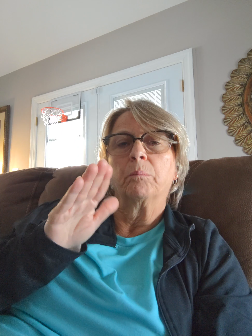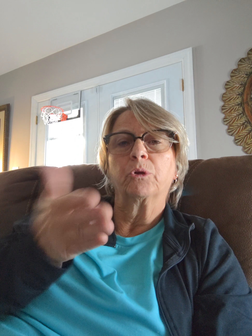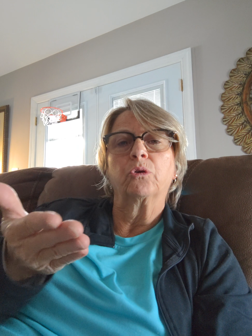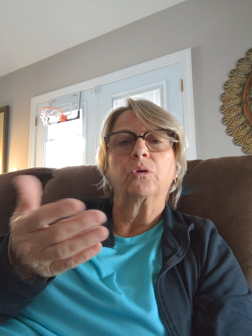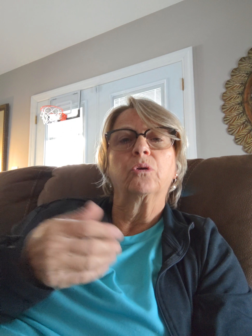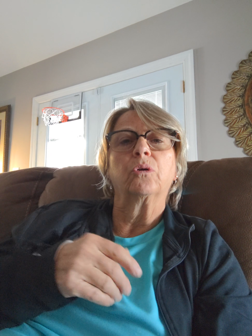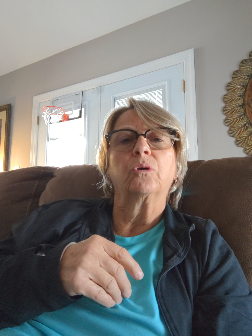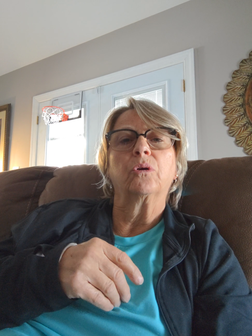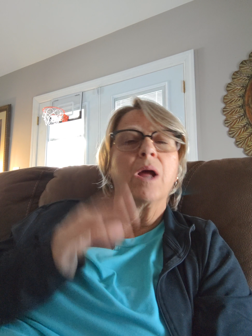book